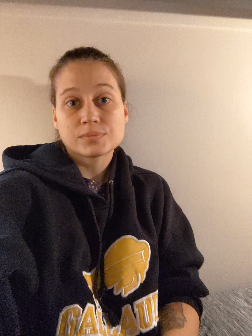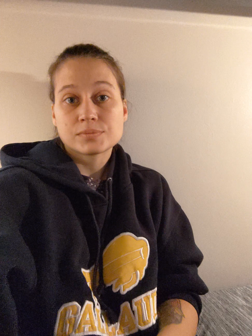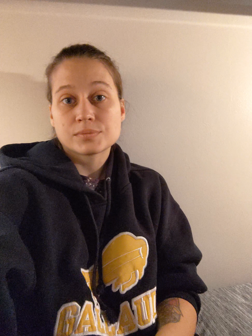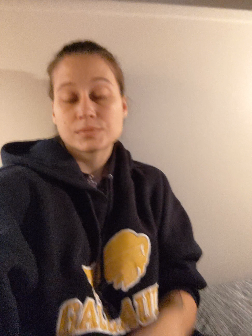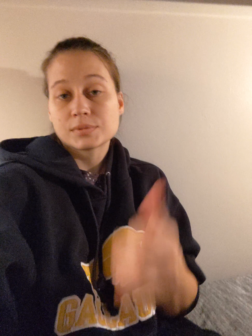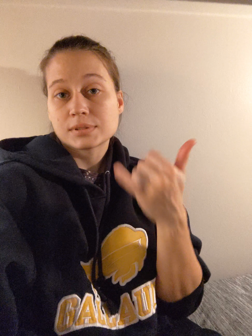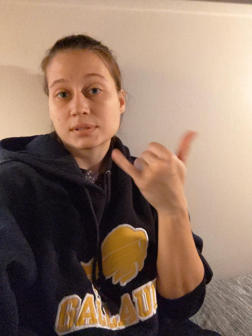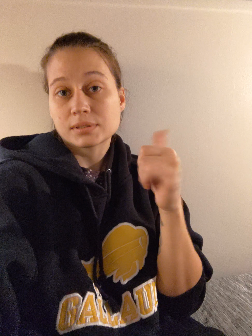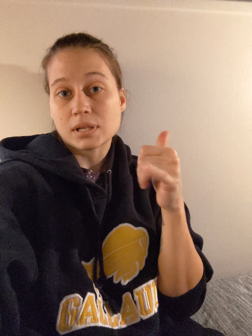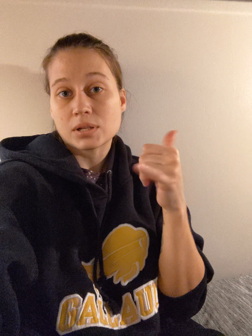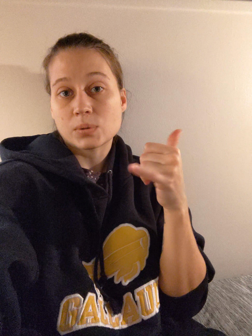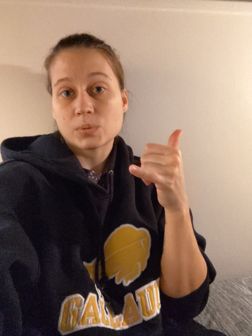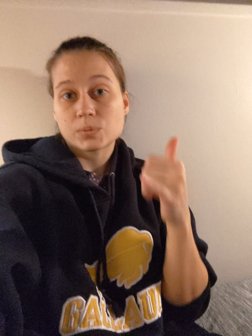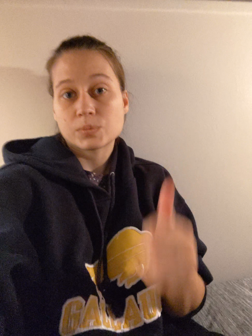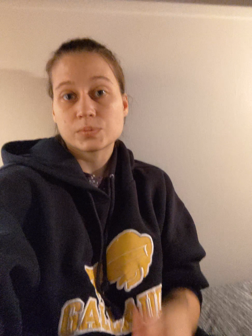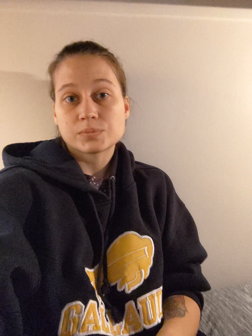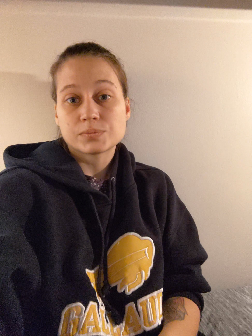yellow